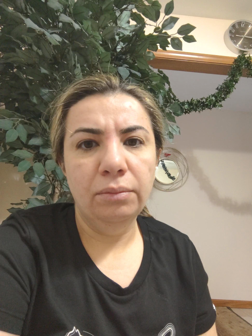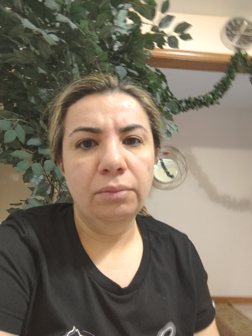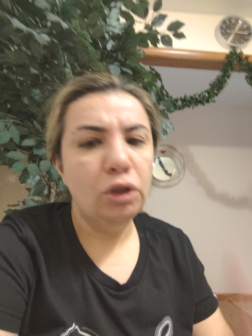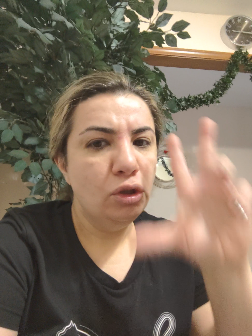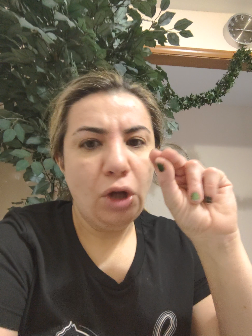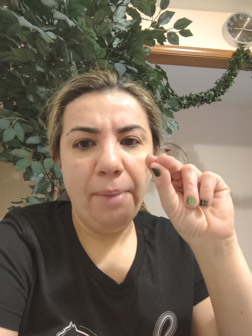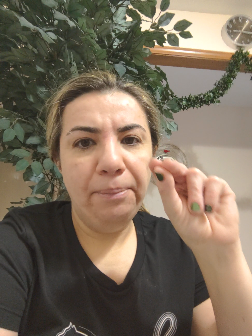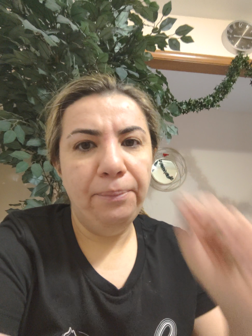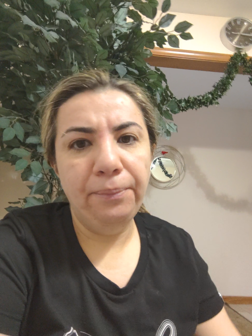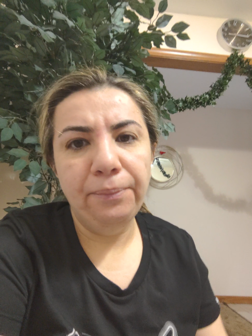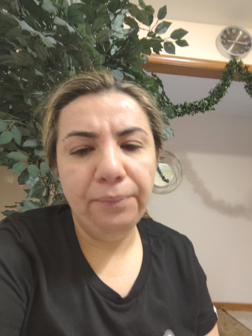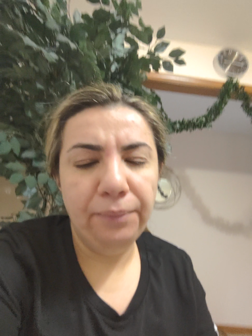no